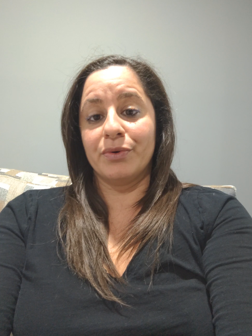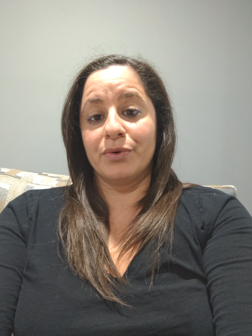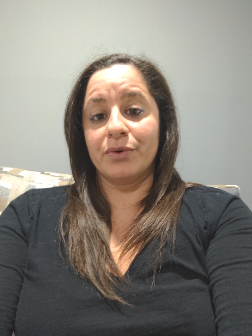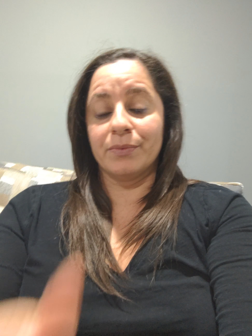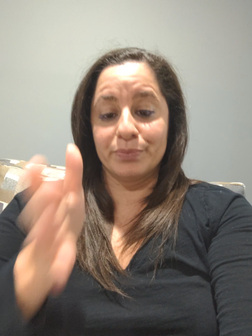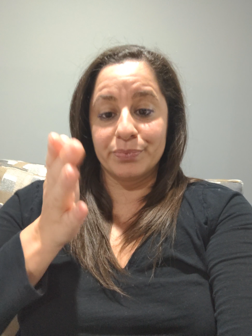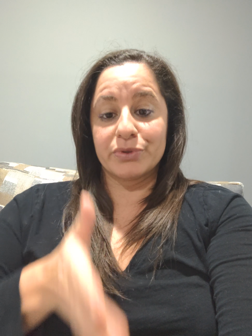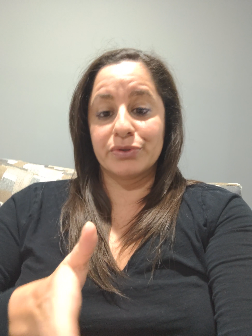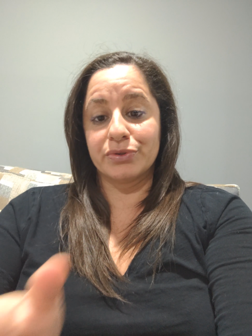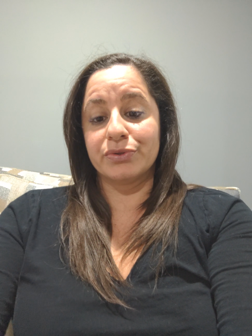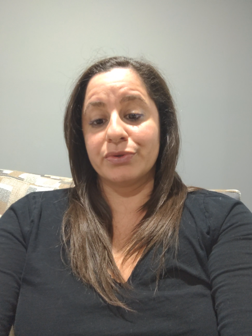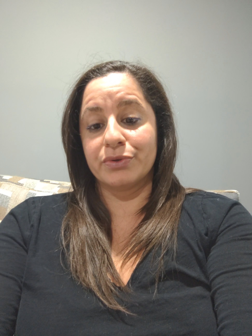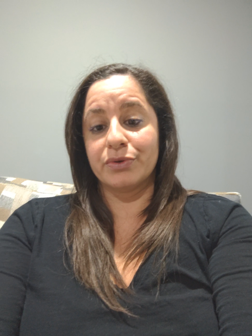person